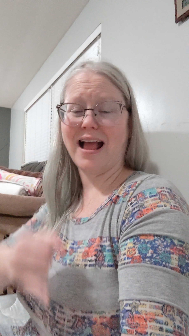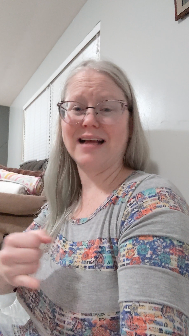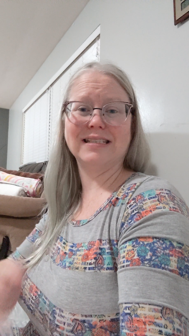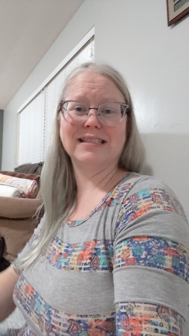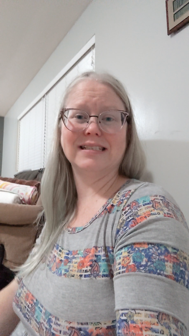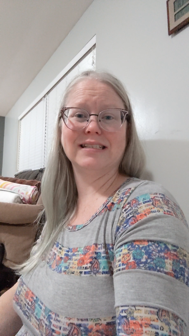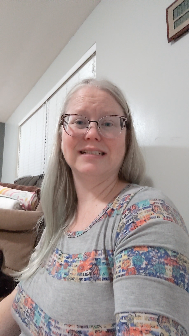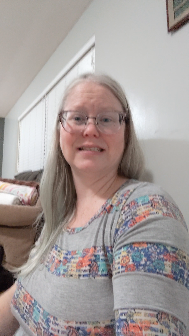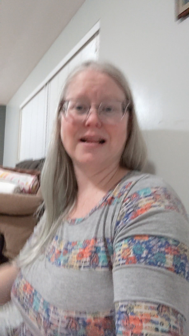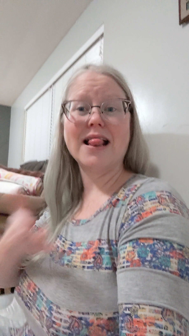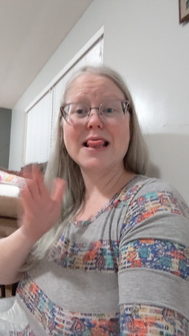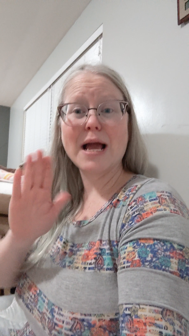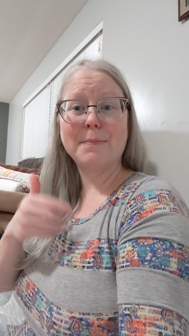let me